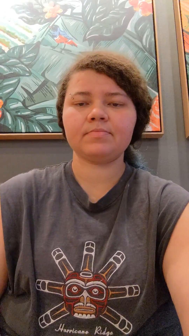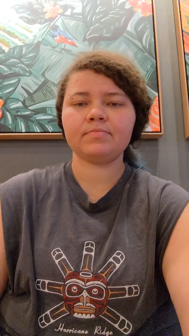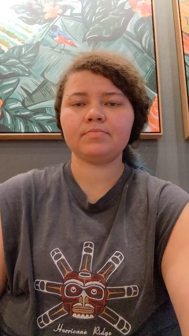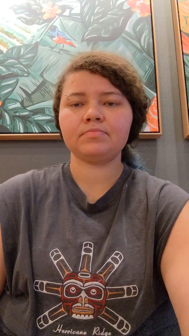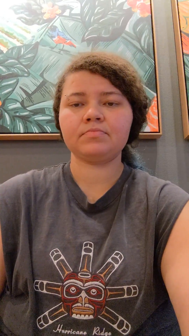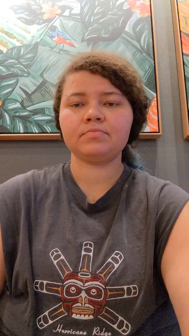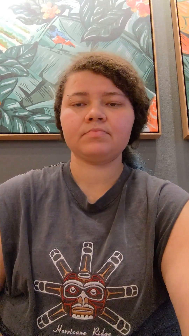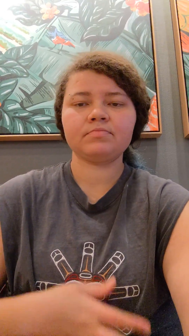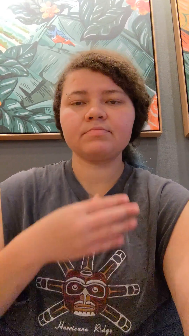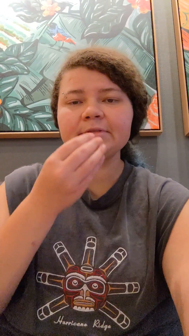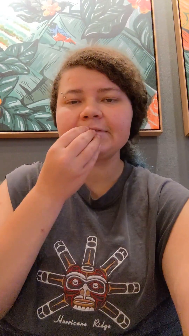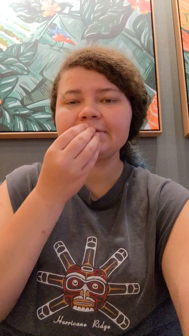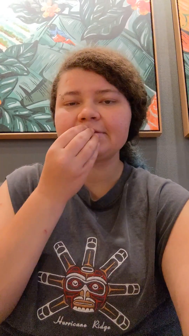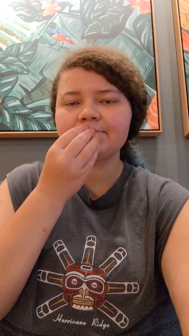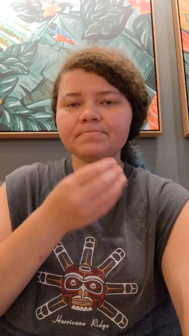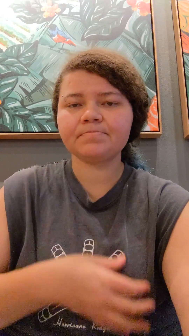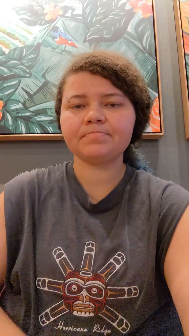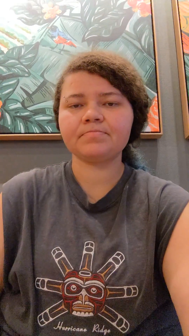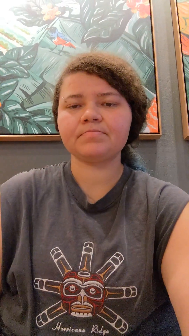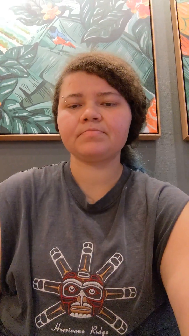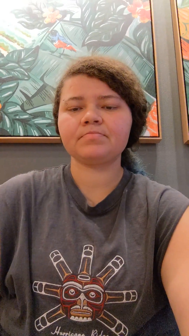eat